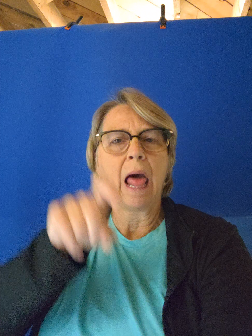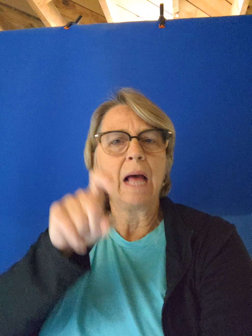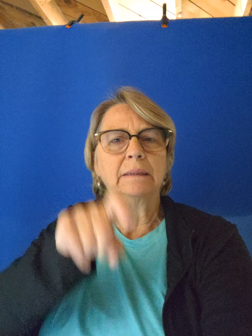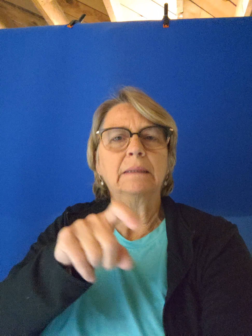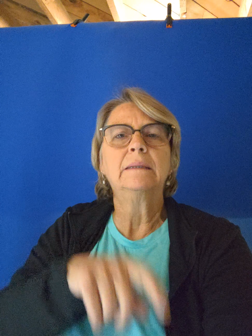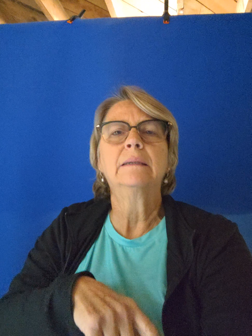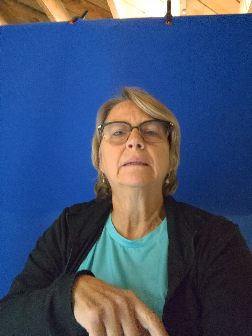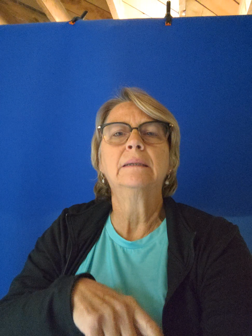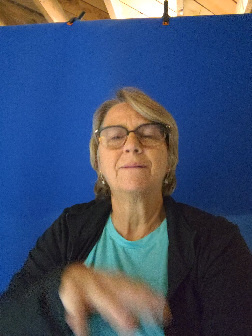closet